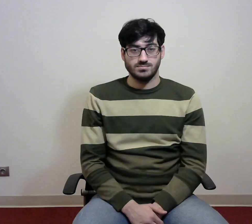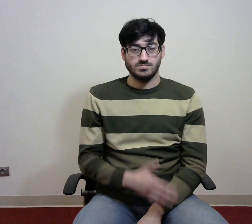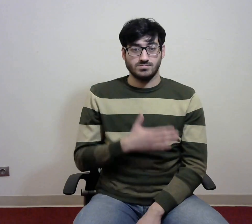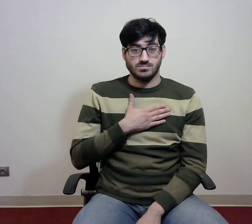mən